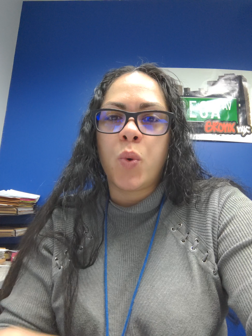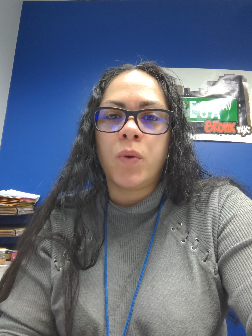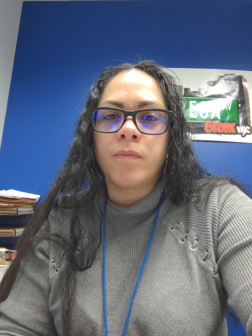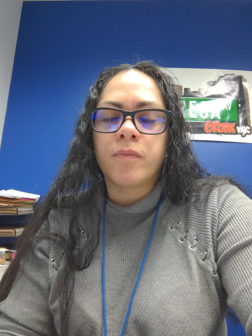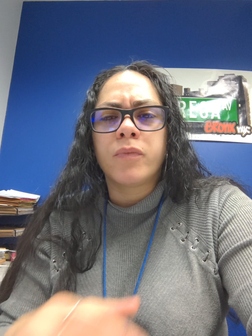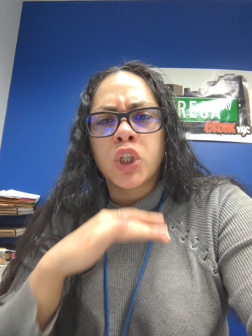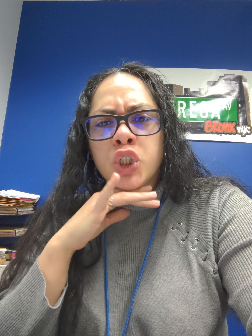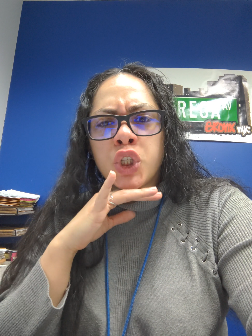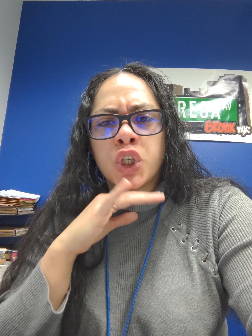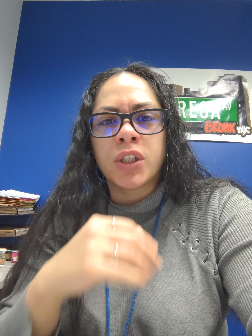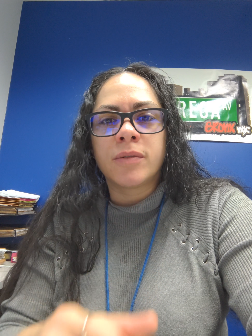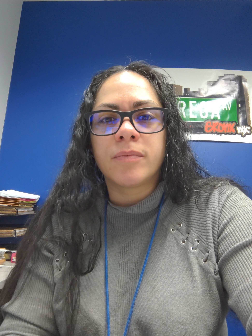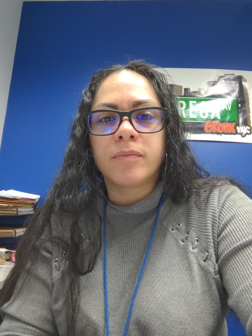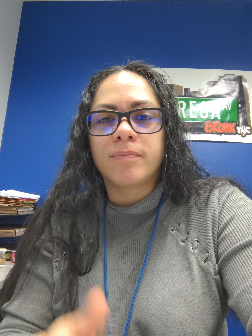dirty